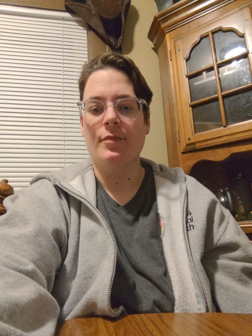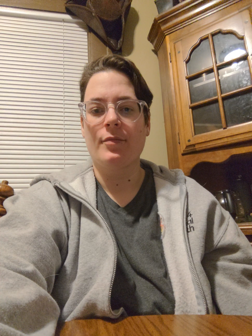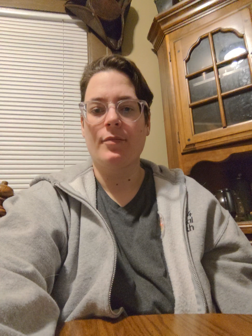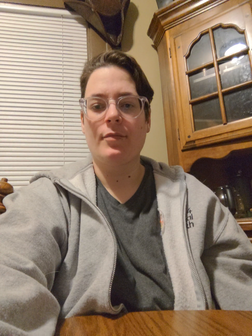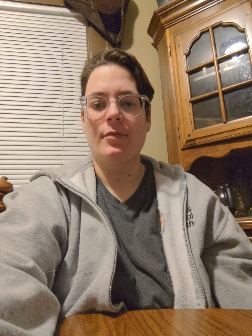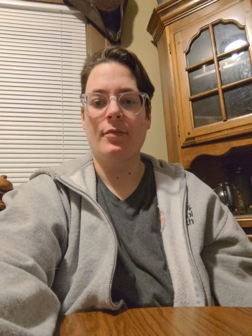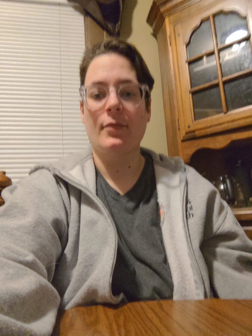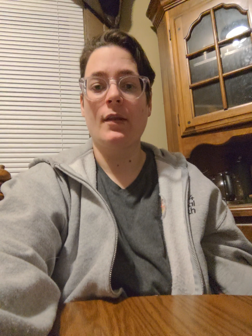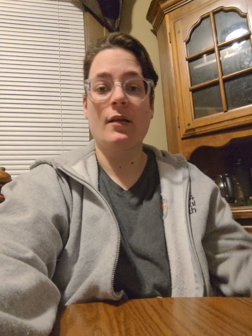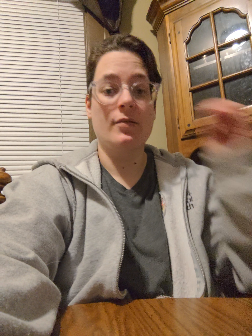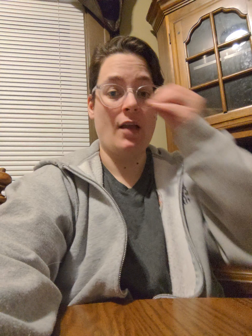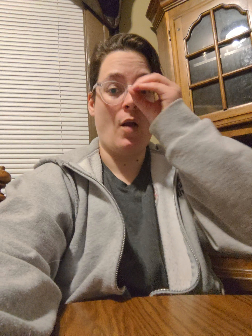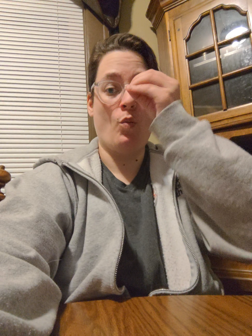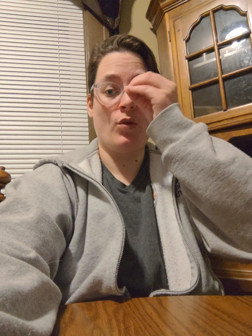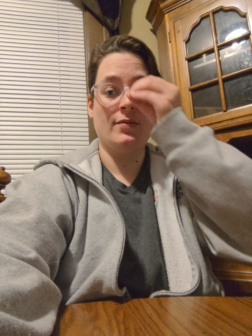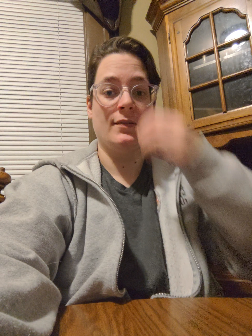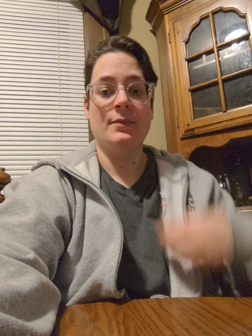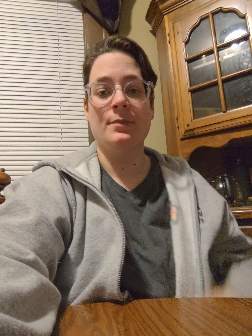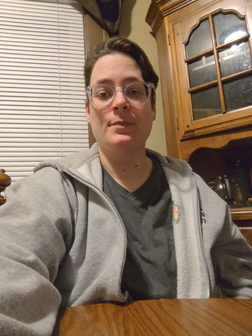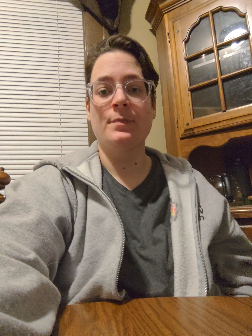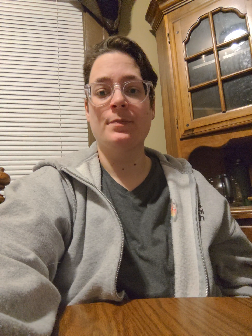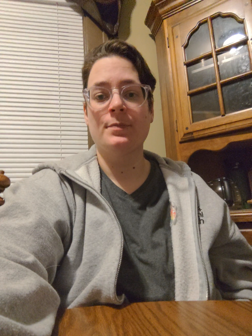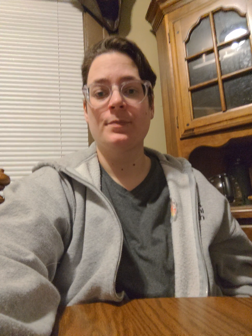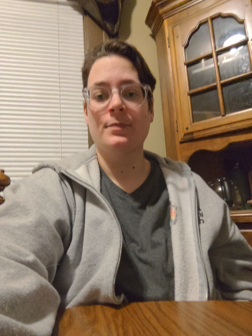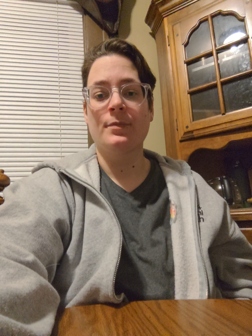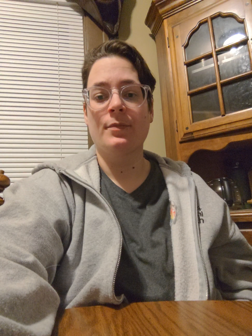owl